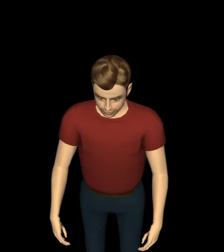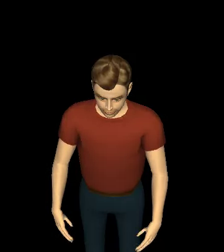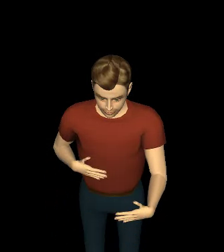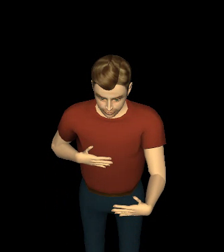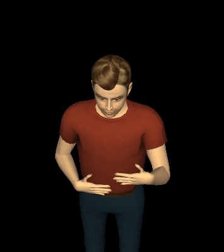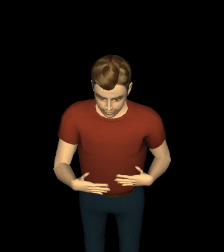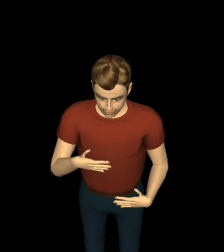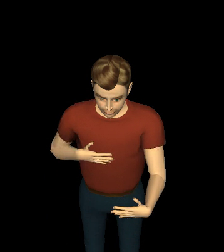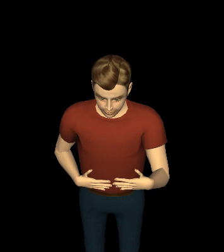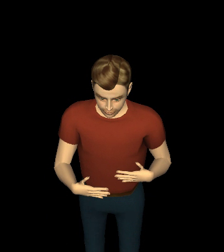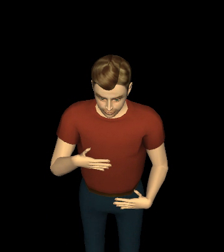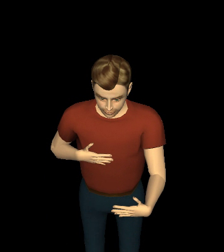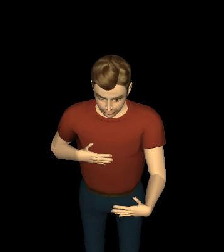متعب